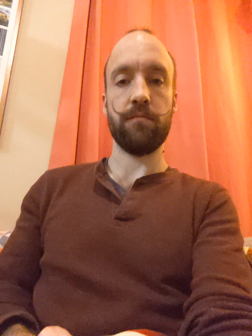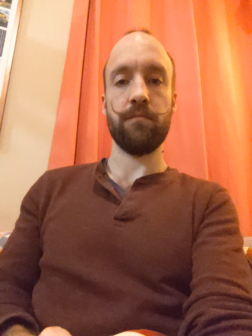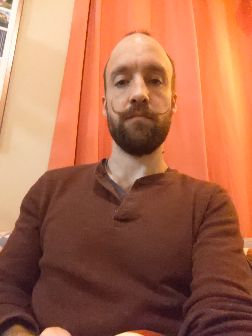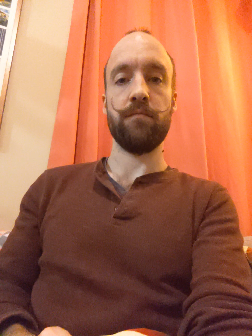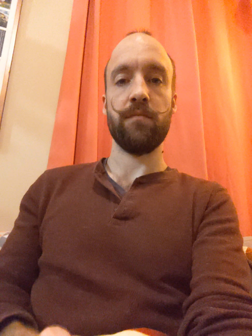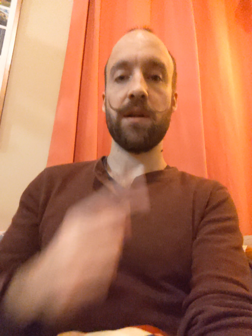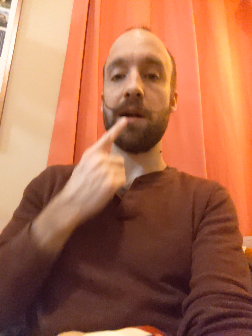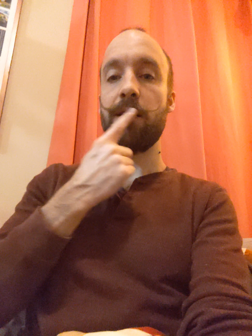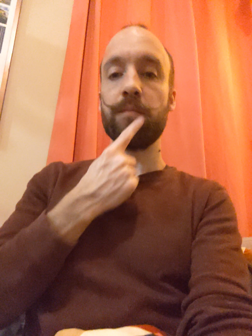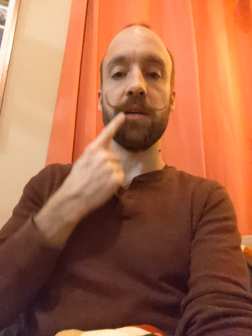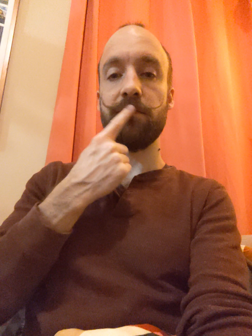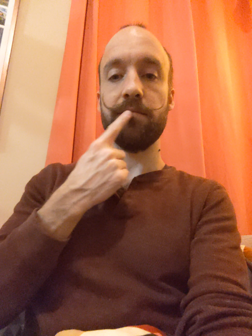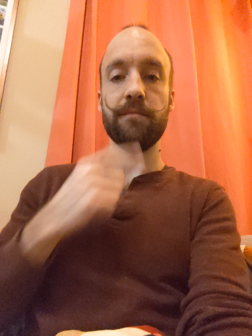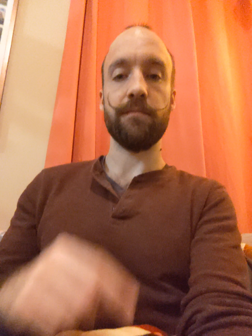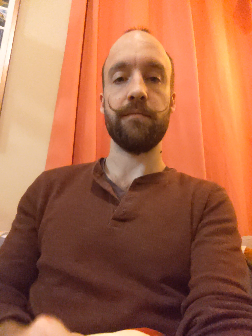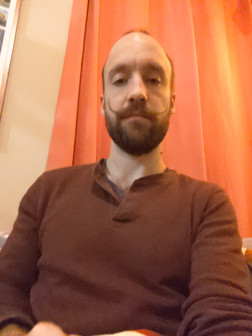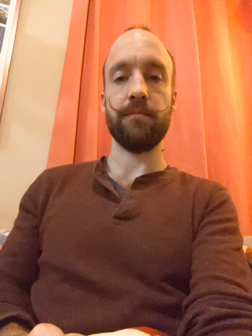lips